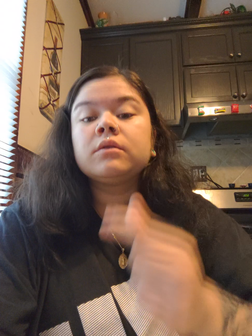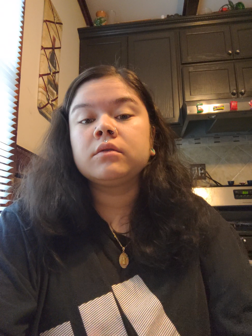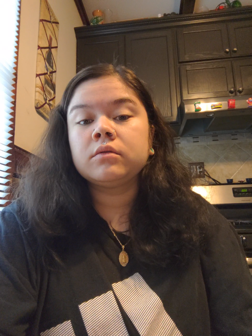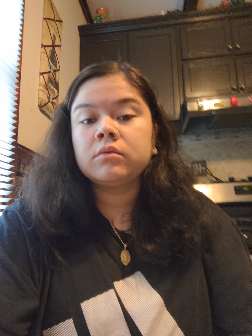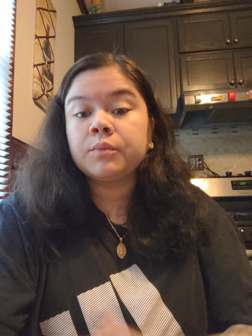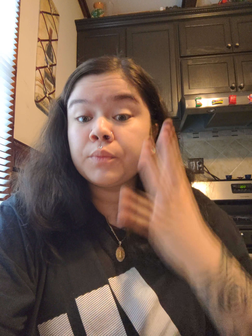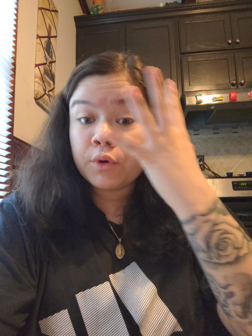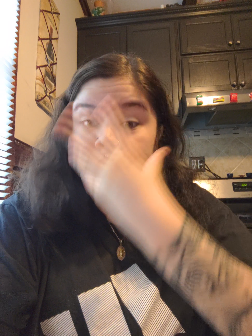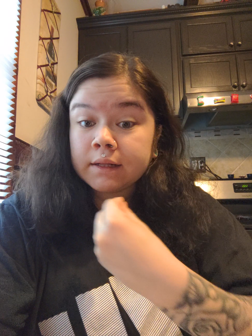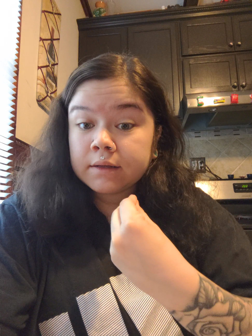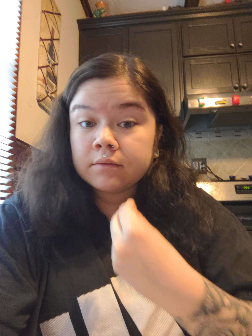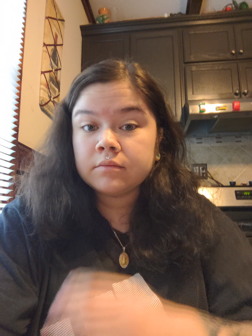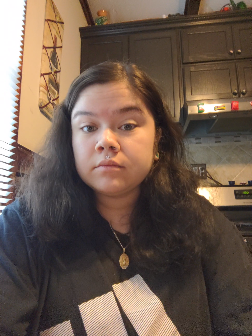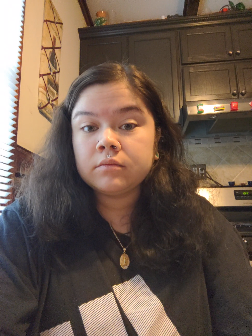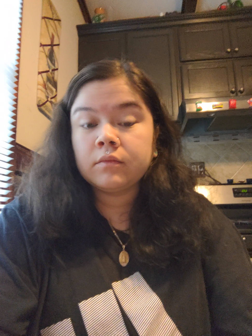pretty